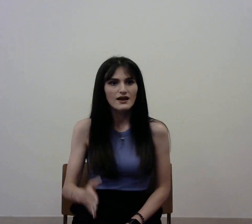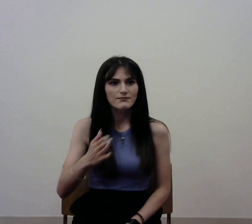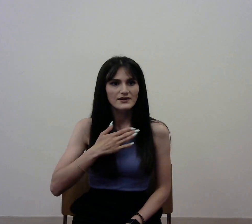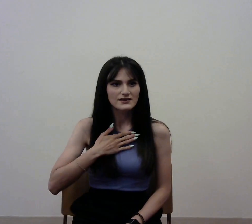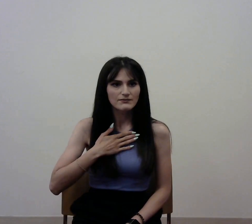mən